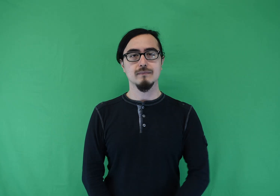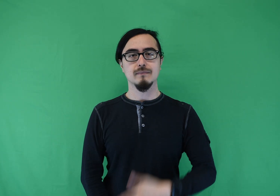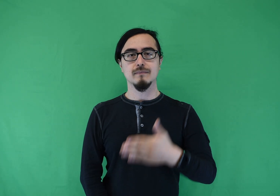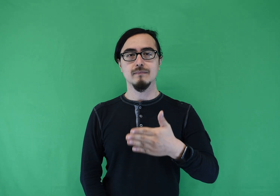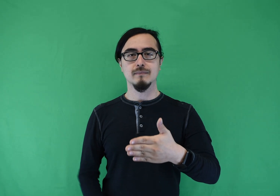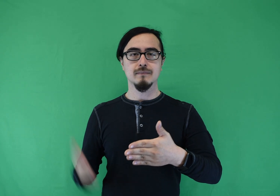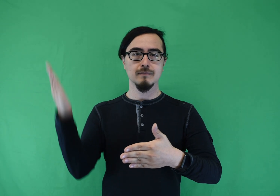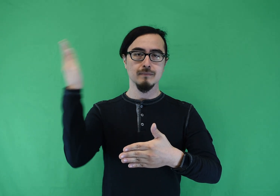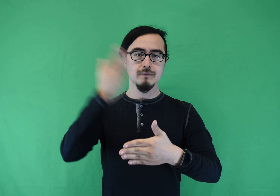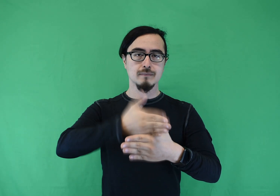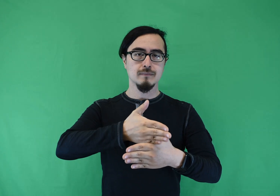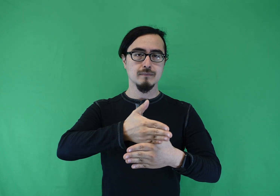ir